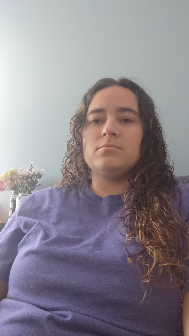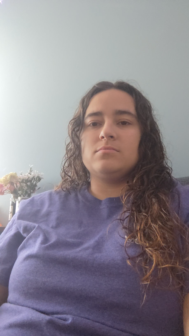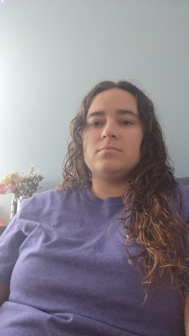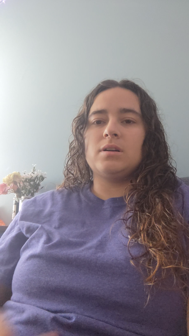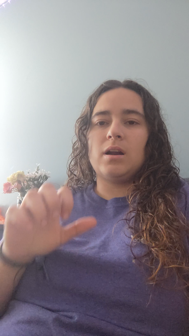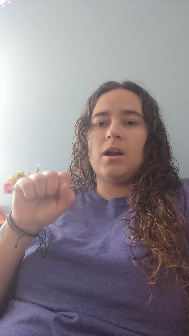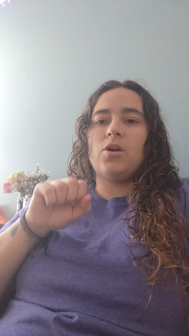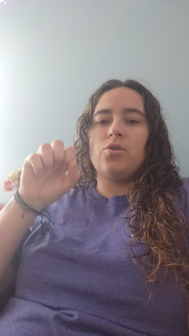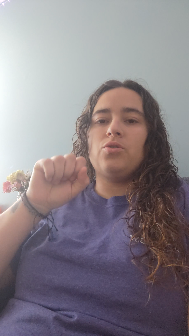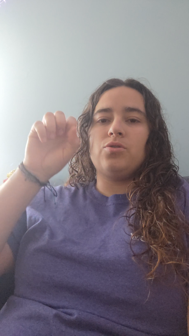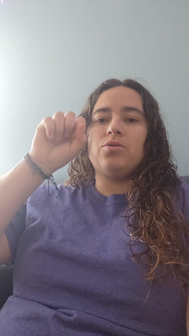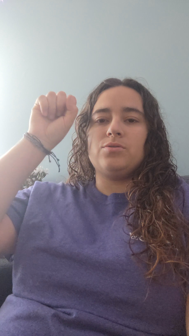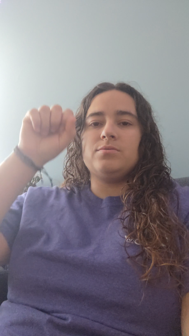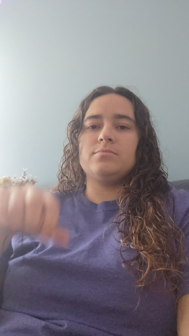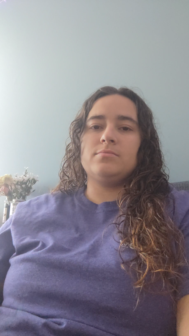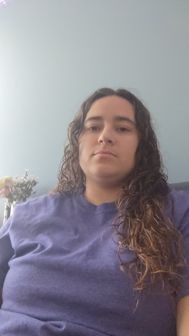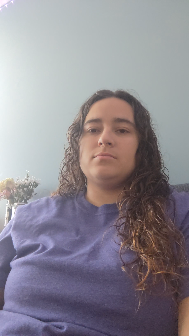ladder